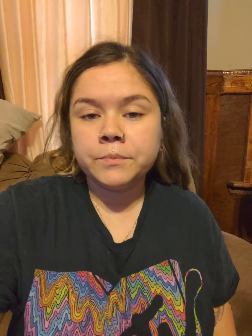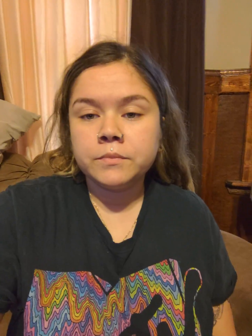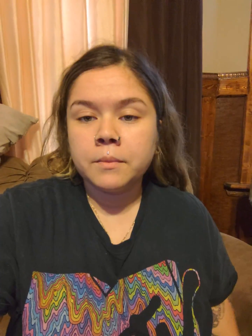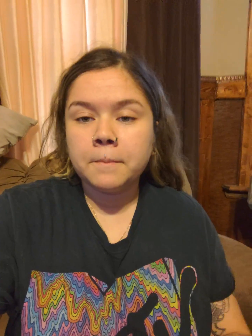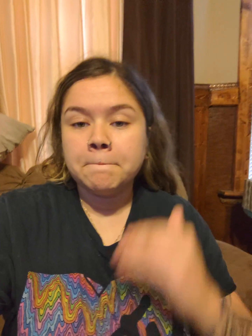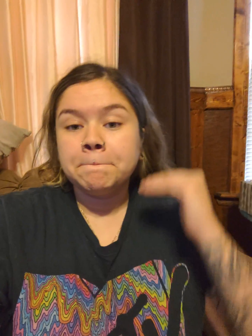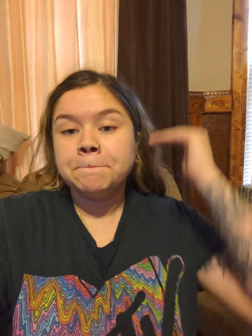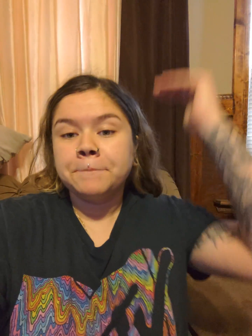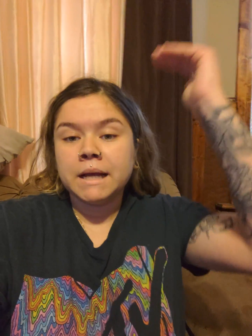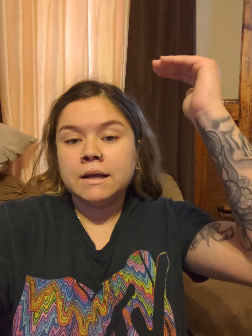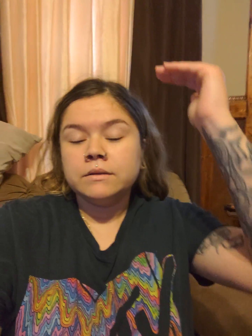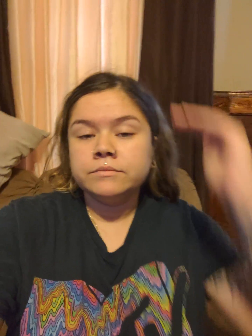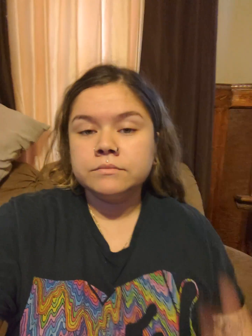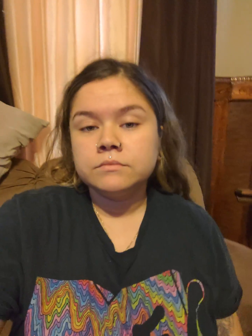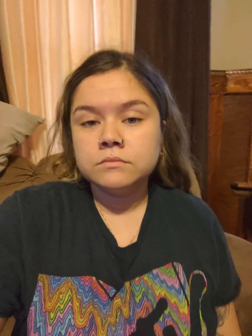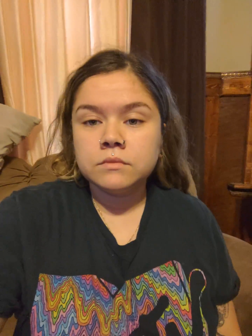big